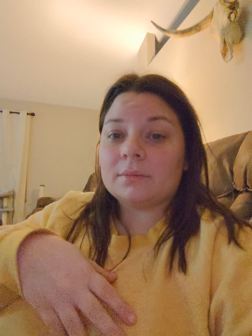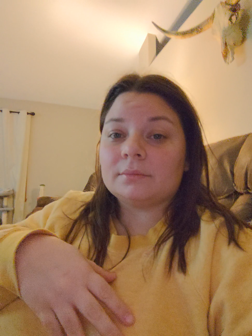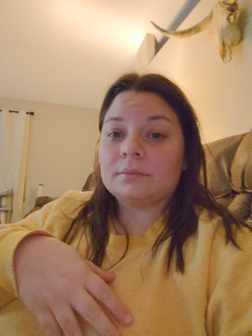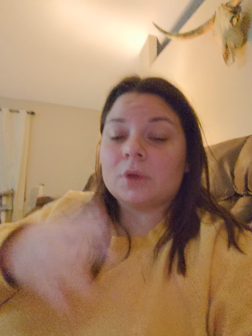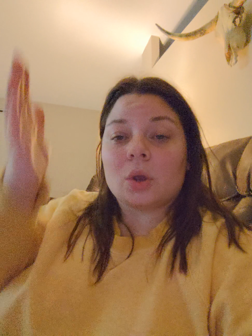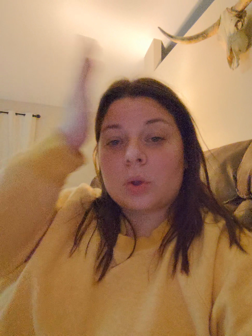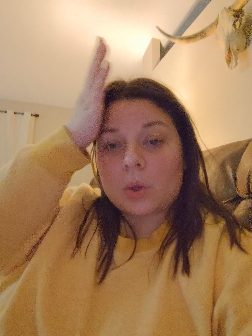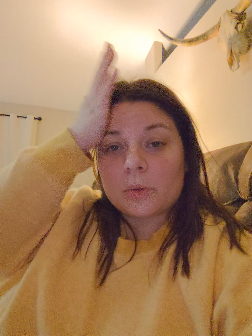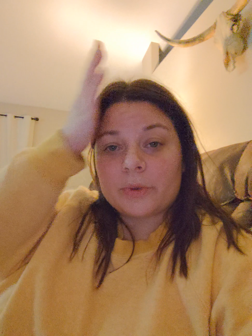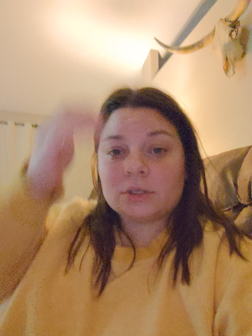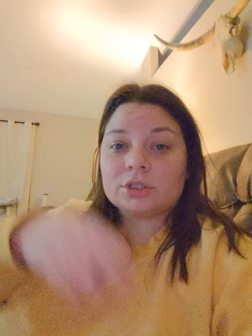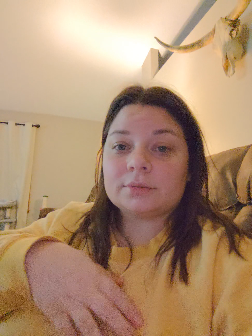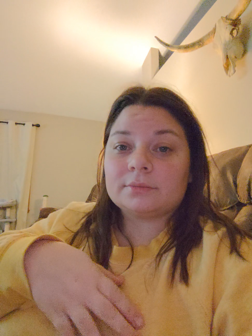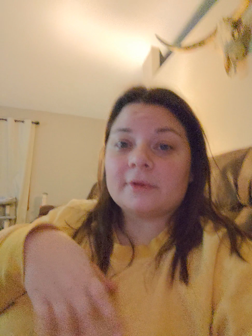garbage